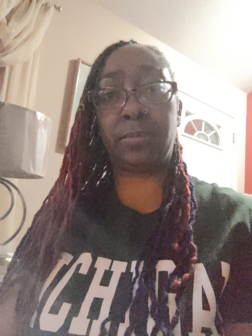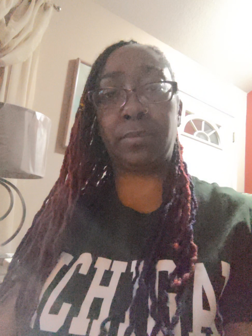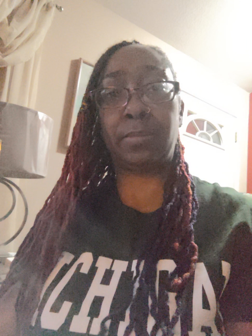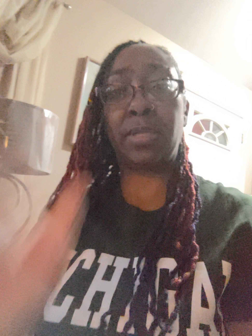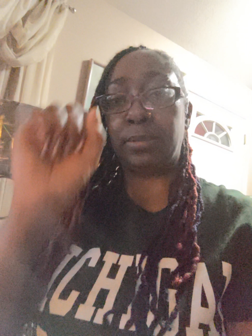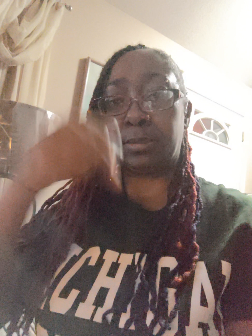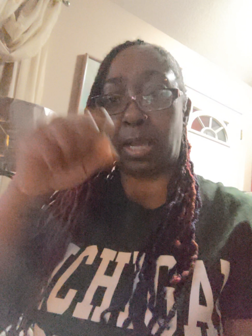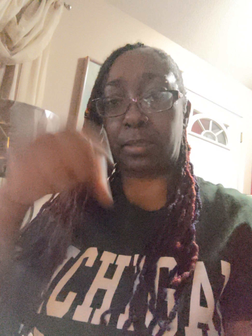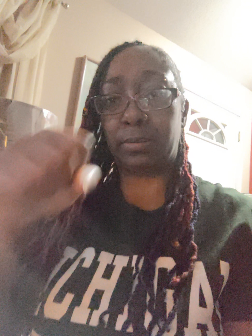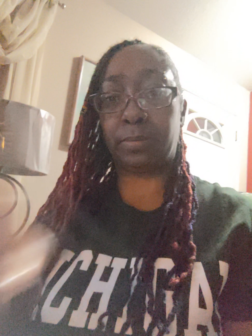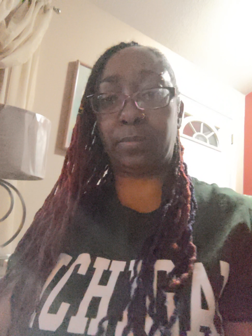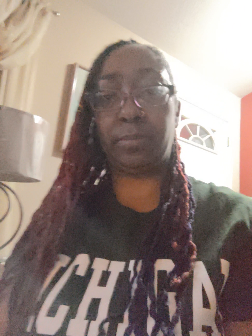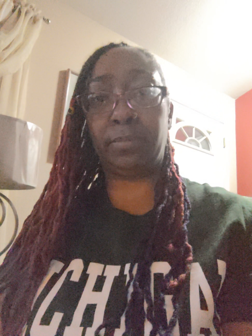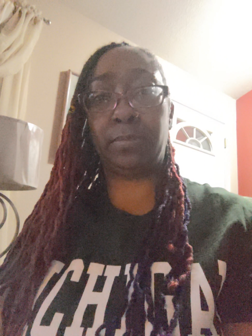yes